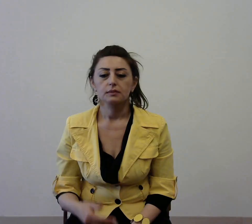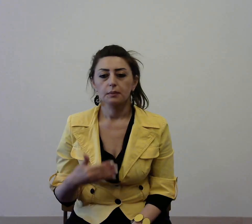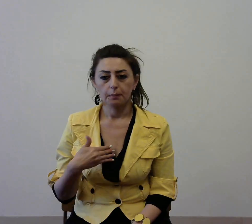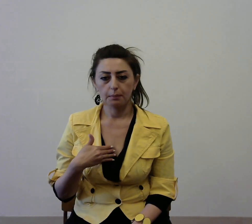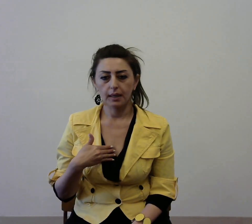mən